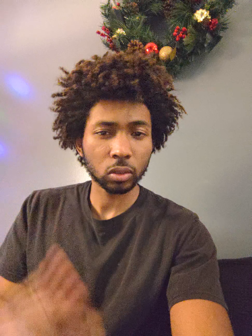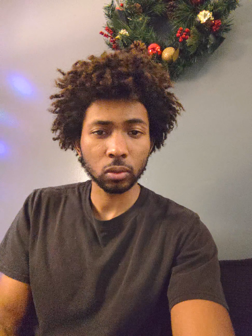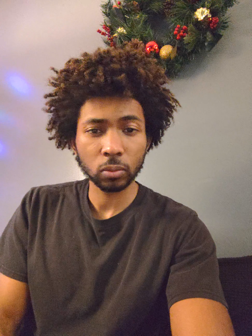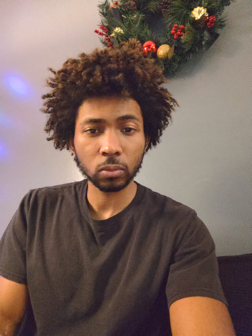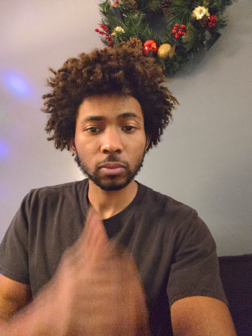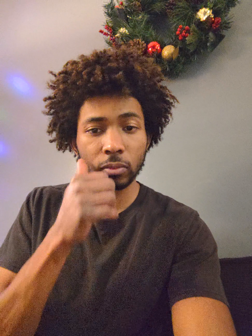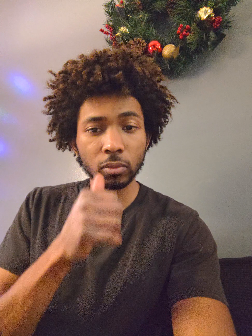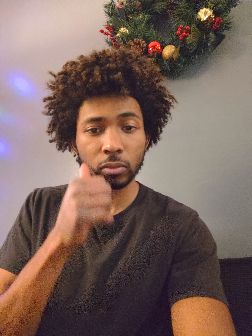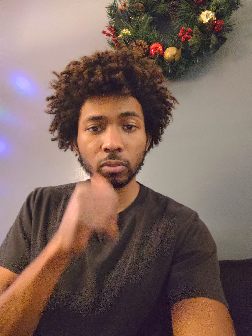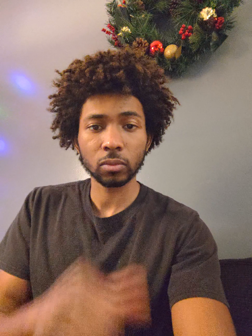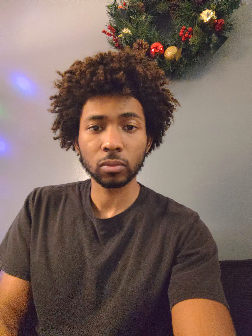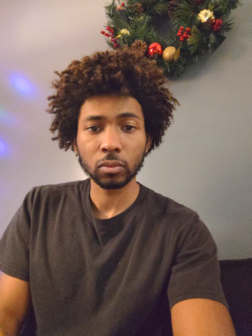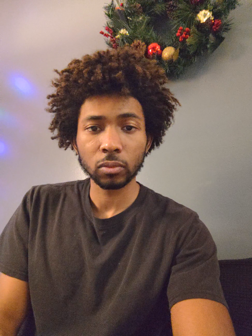girl